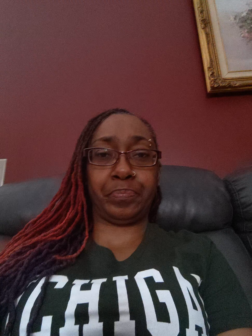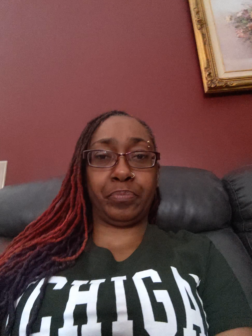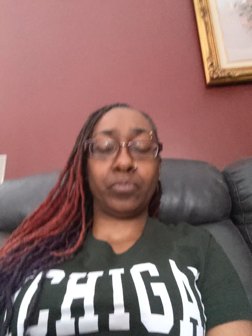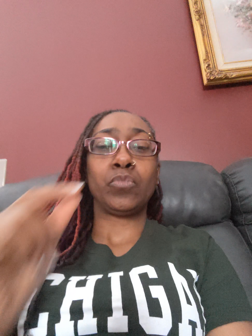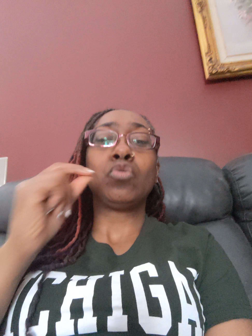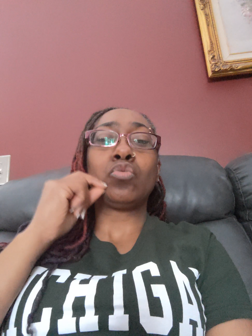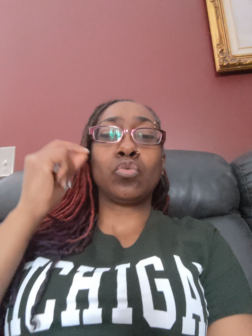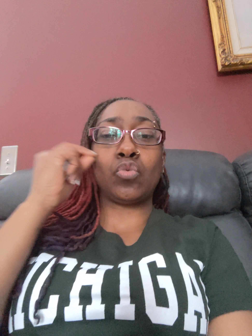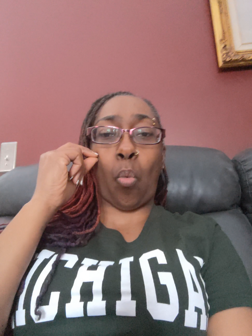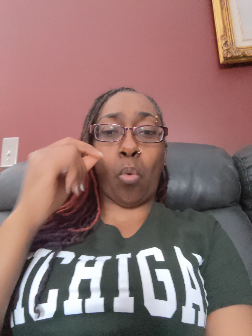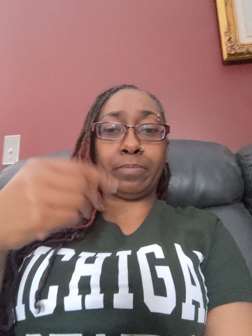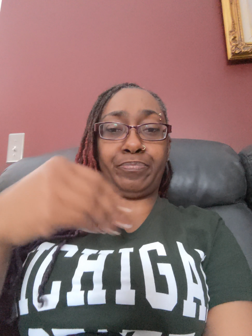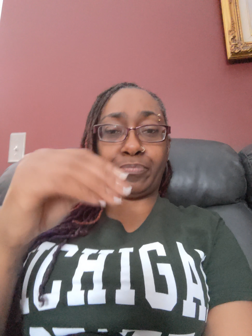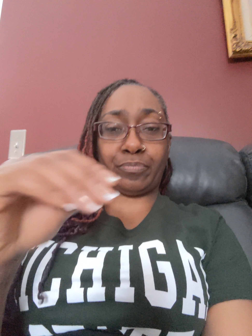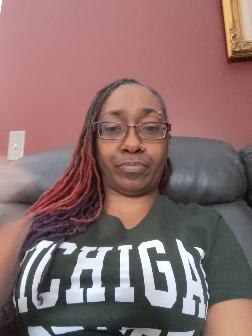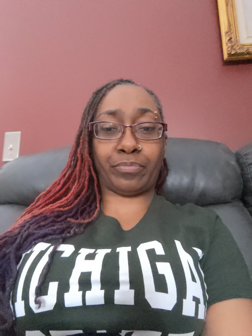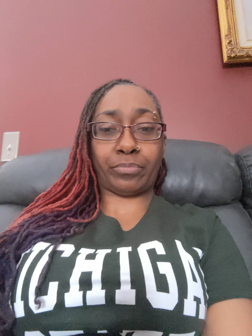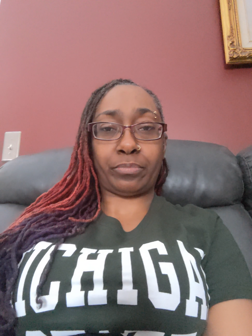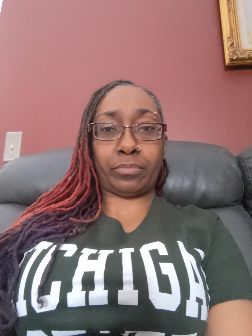store